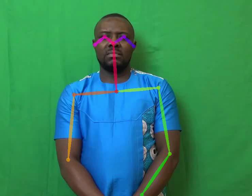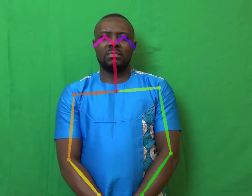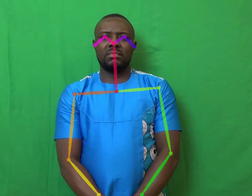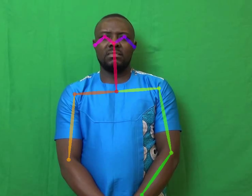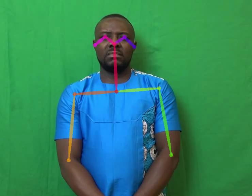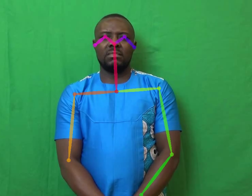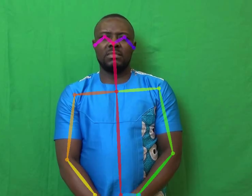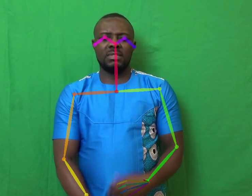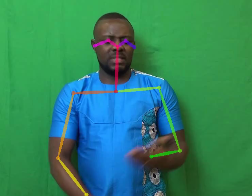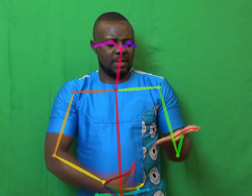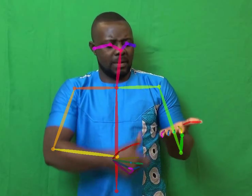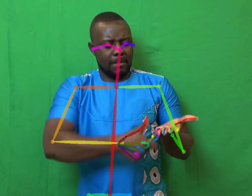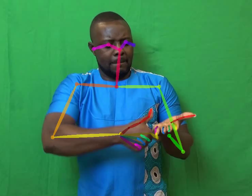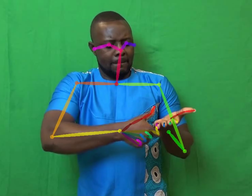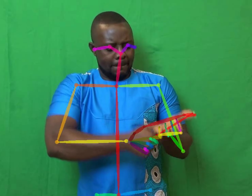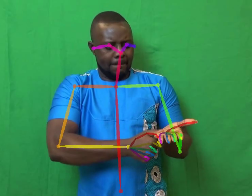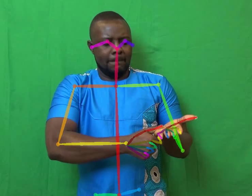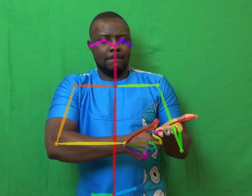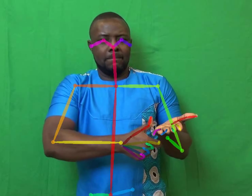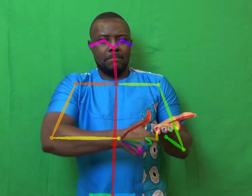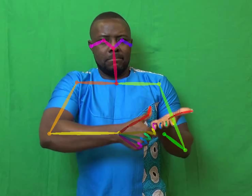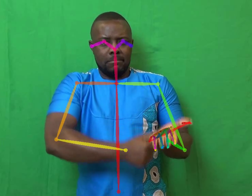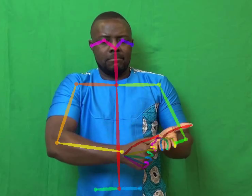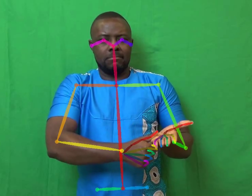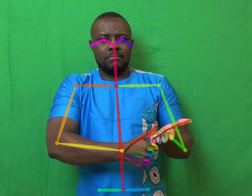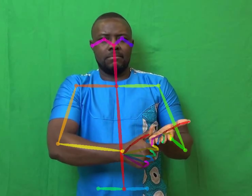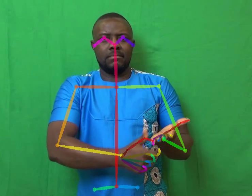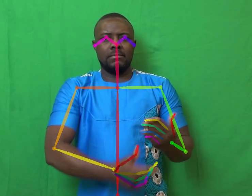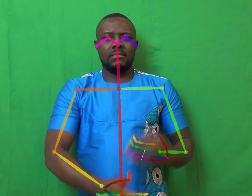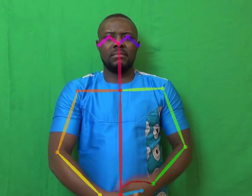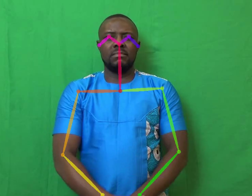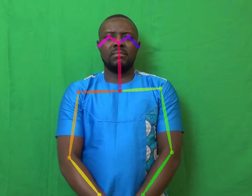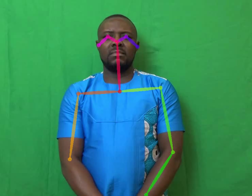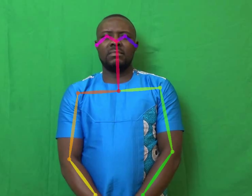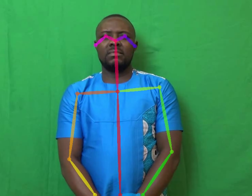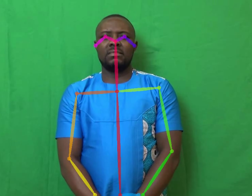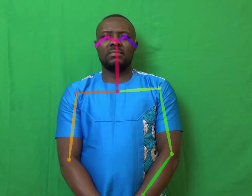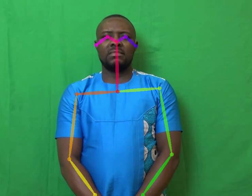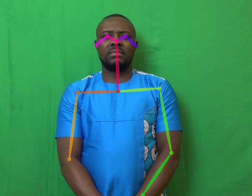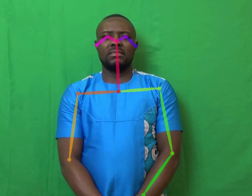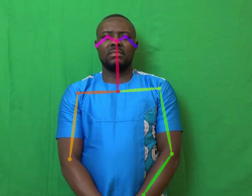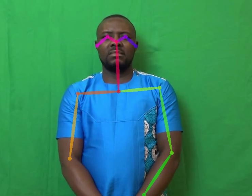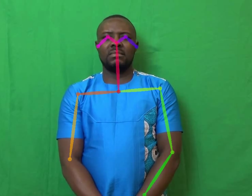staple